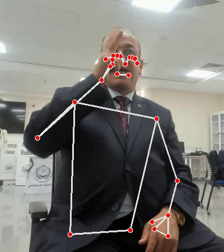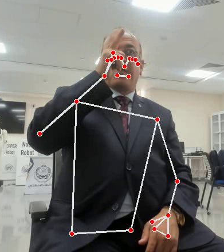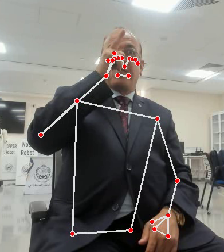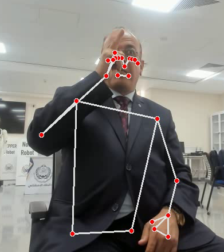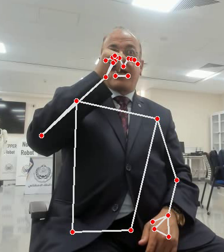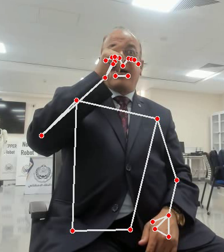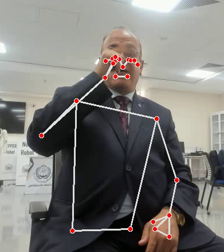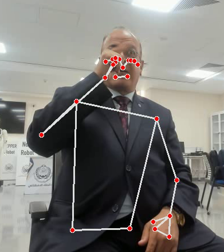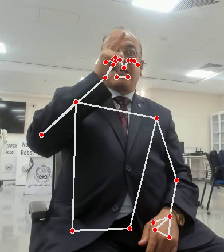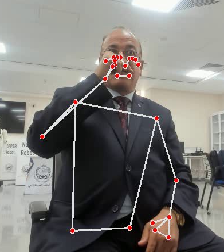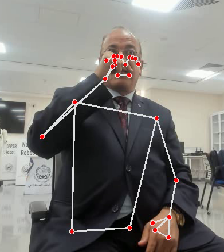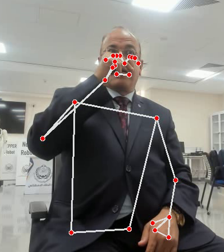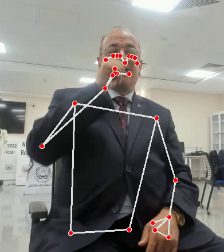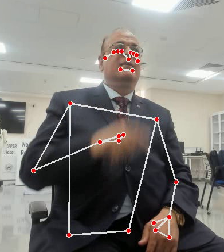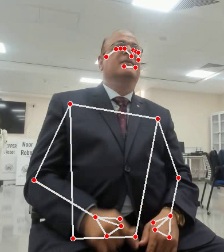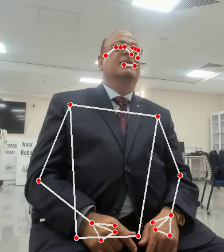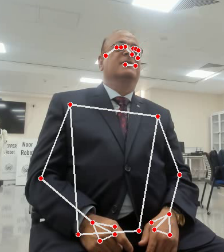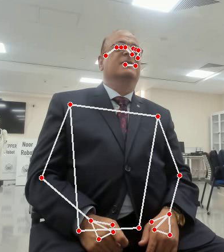makar